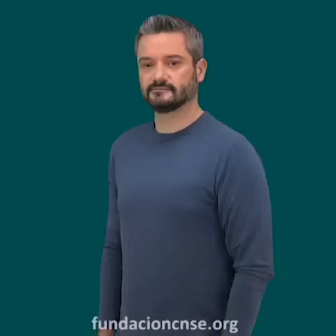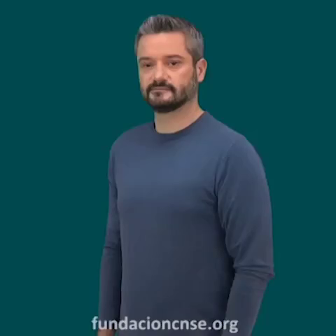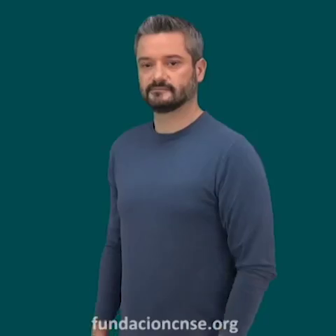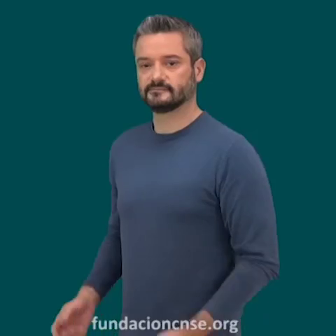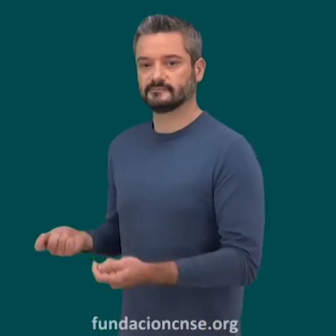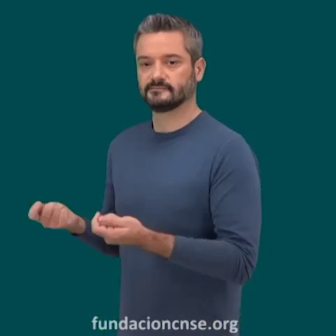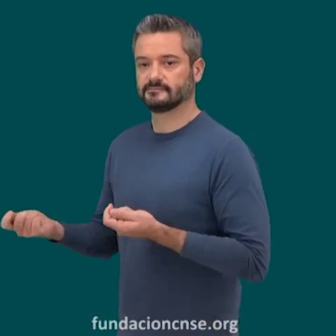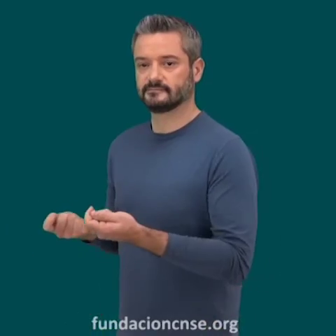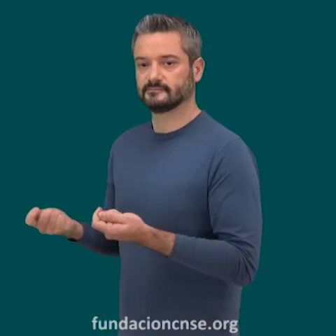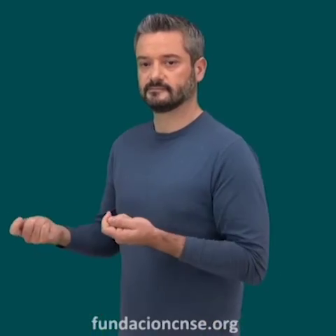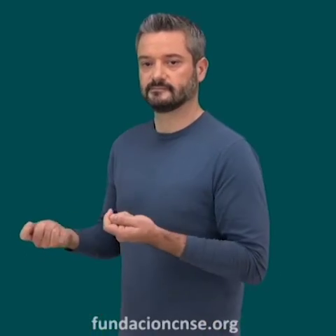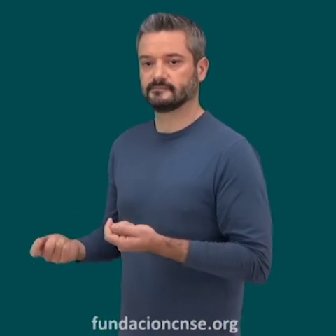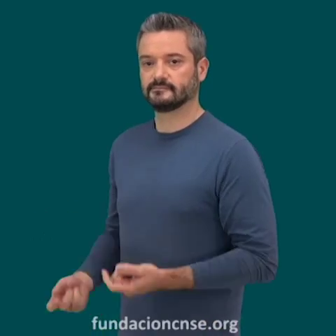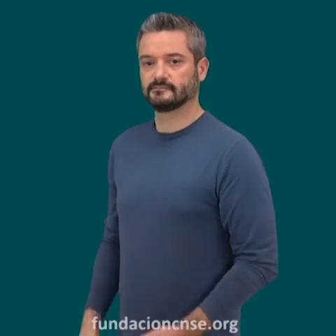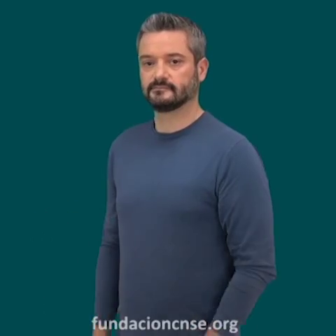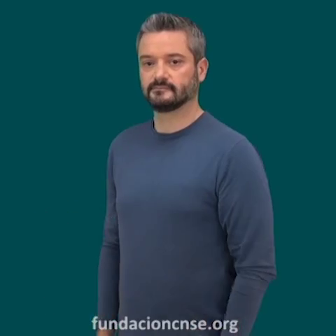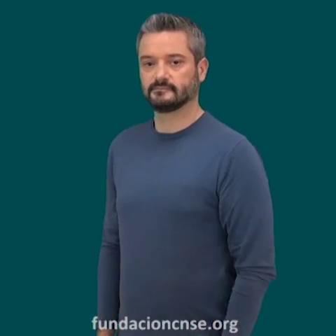control